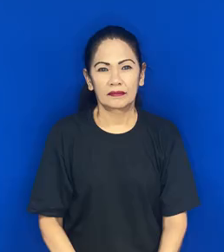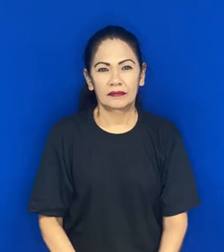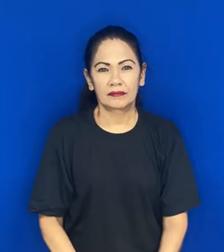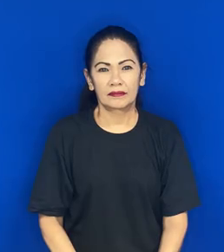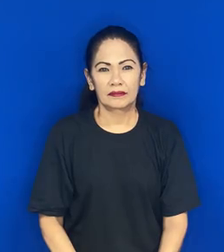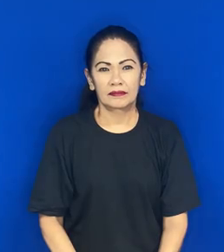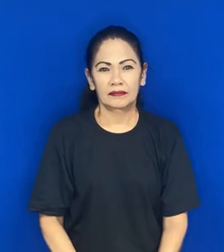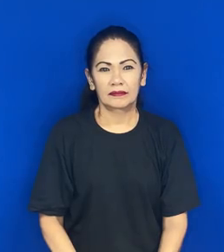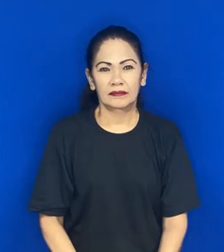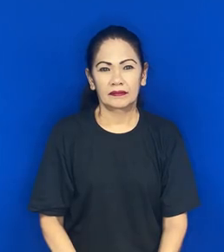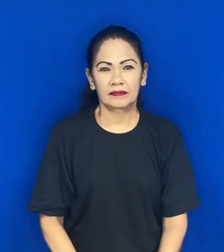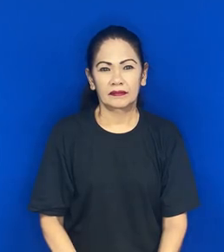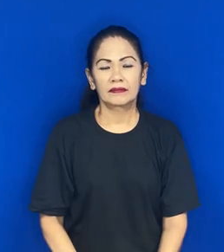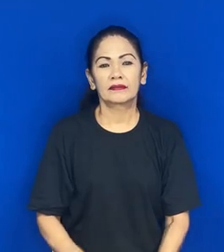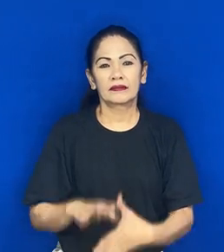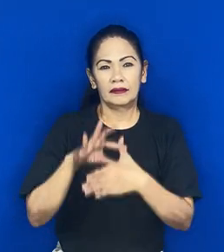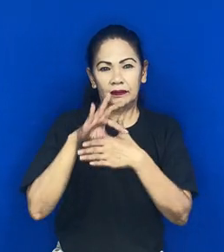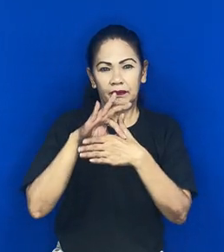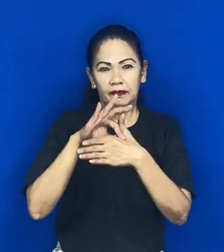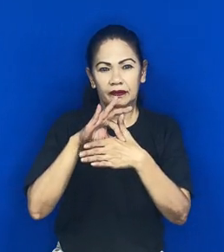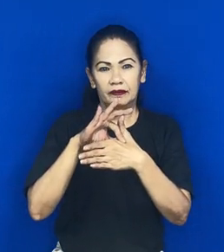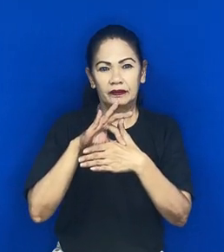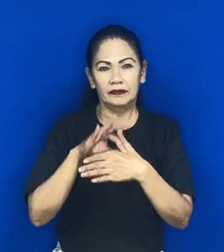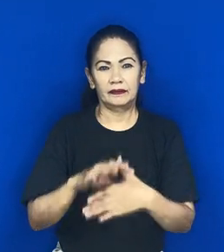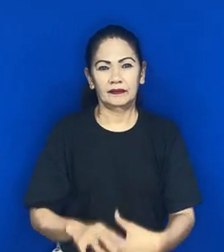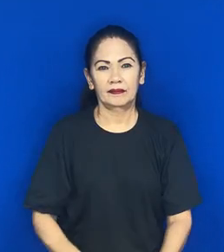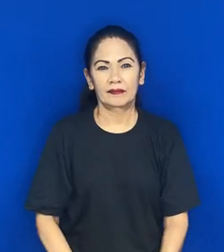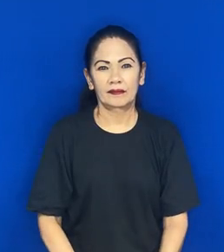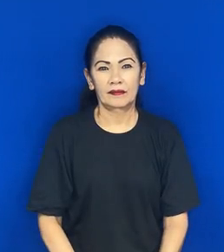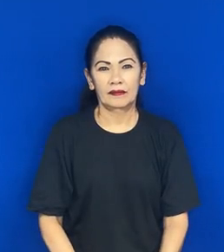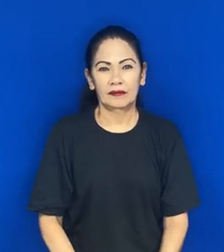meat